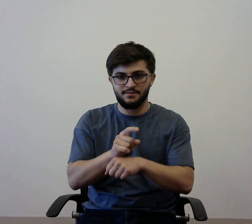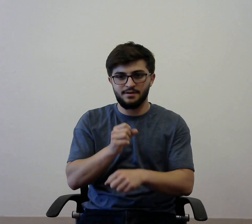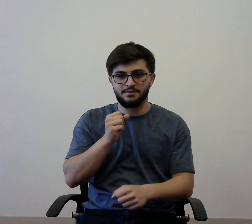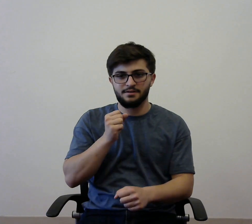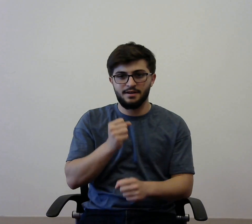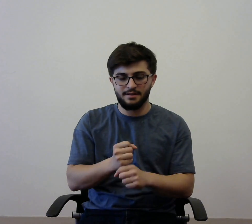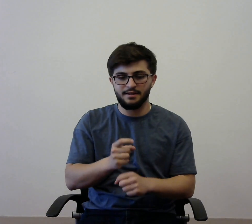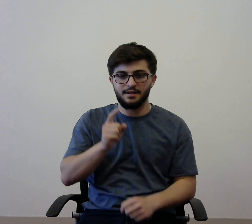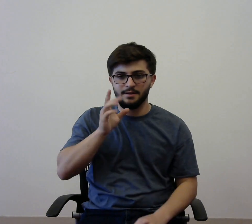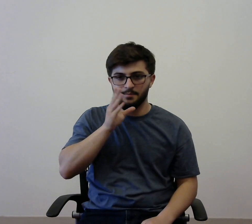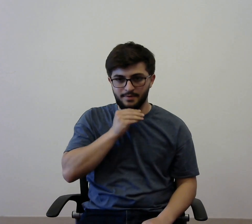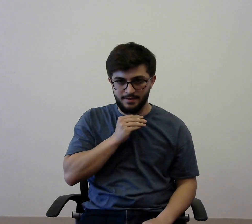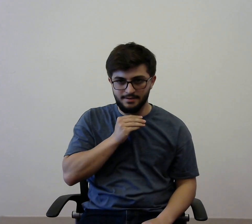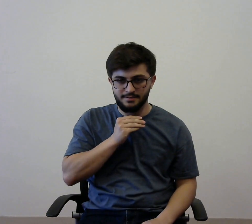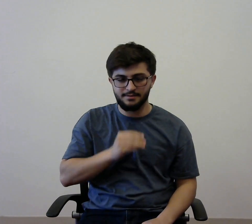edə bilmək